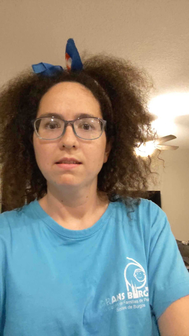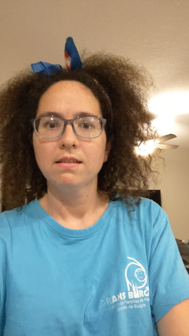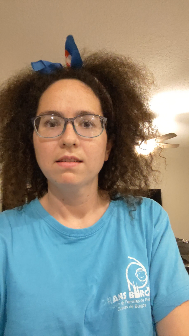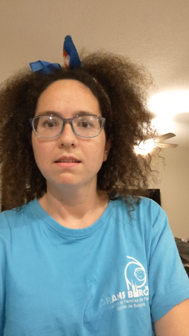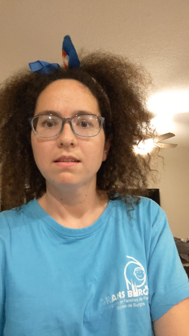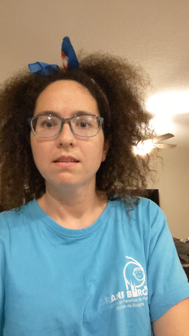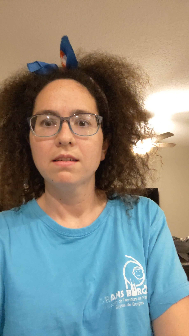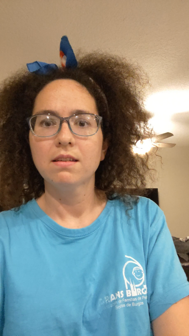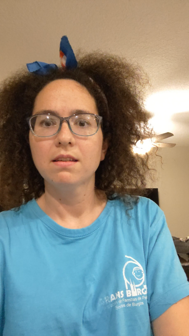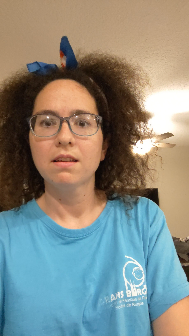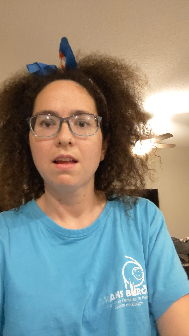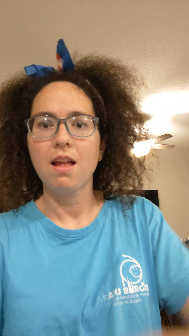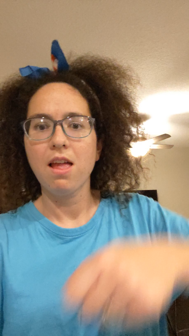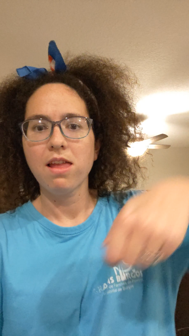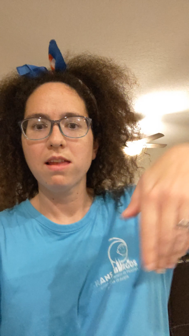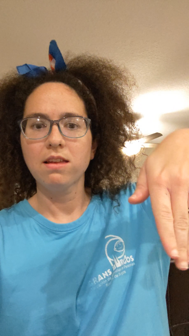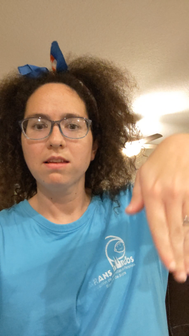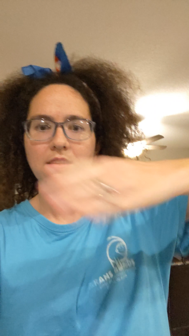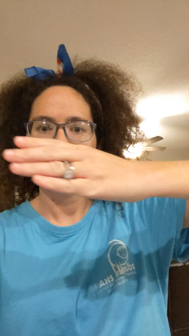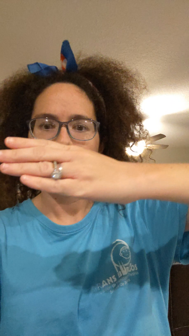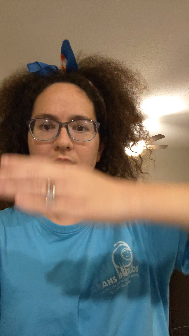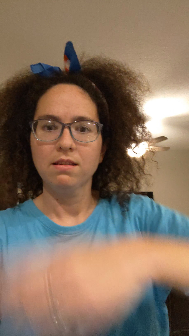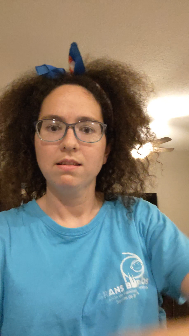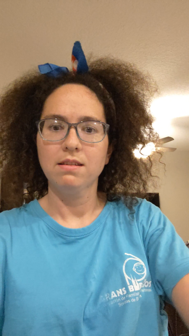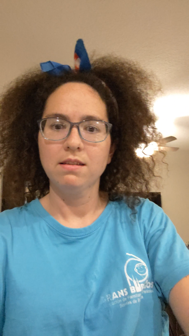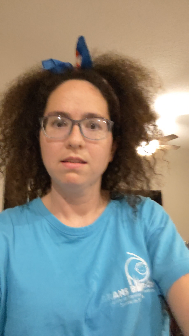kick